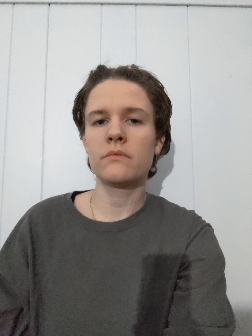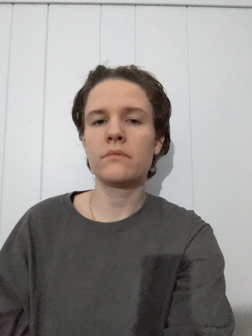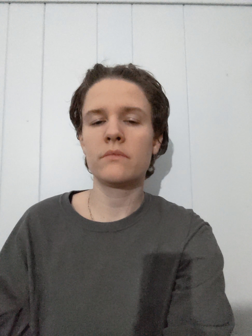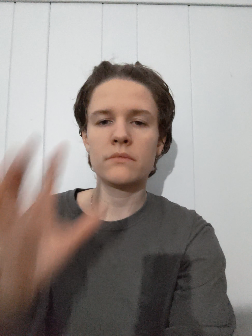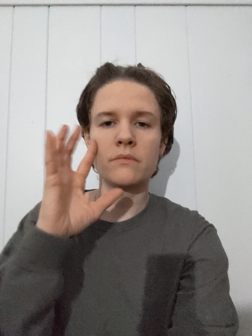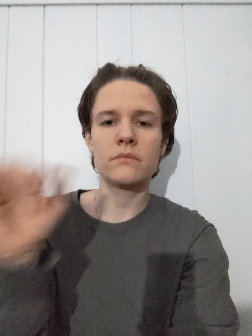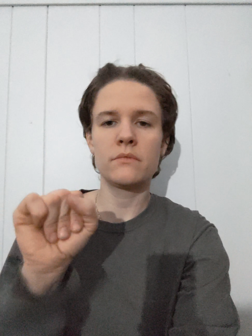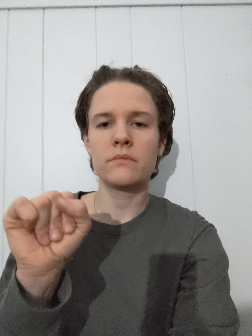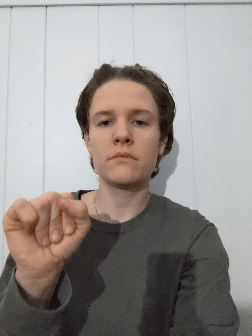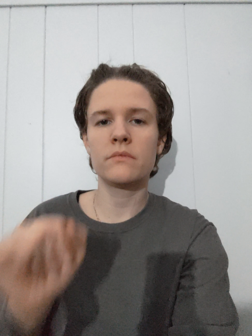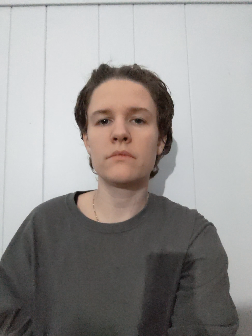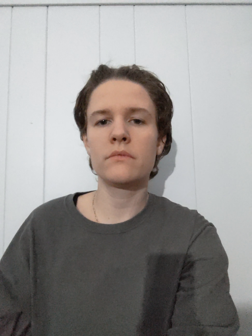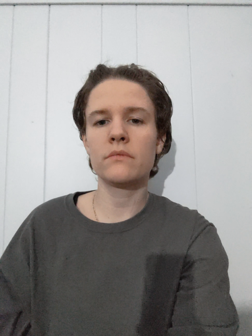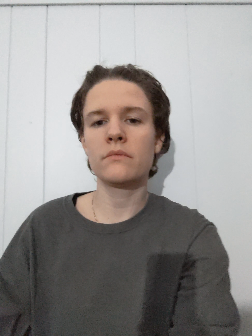loud